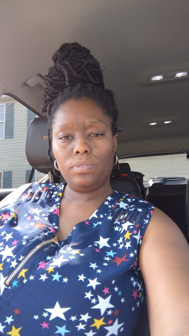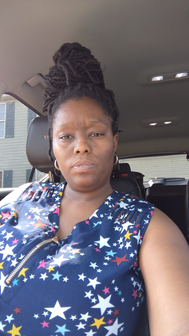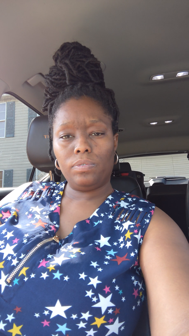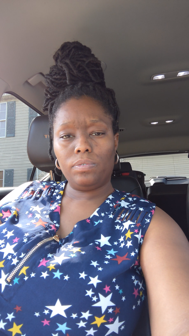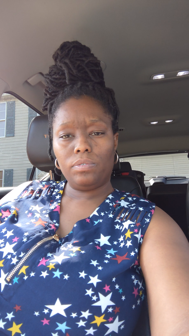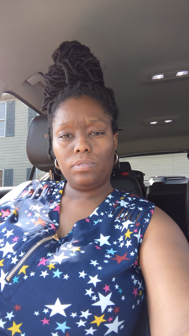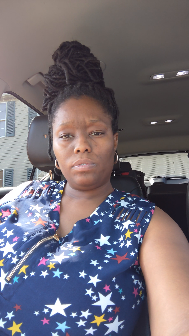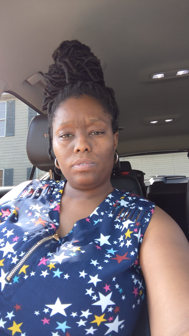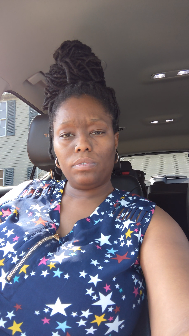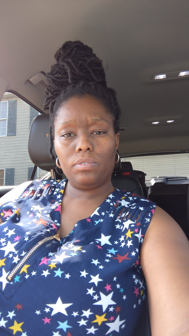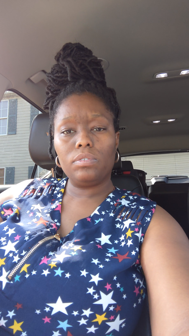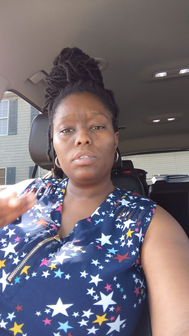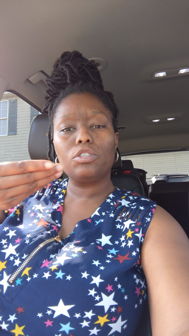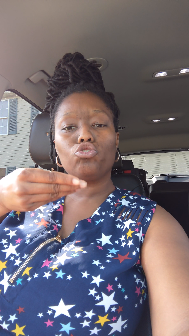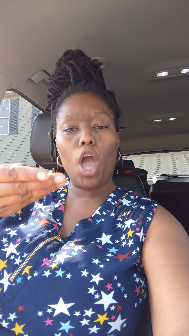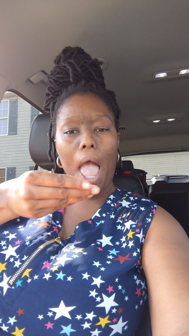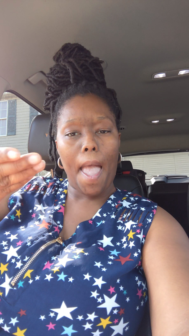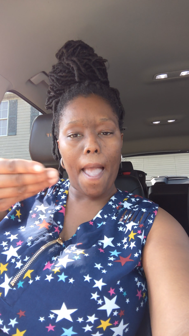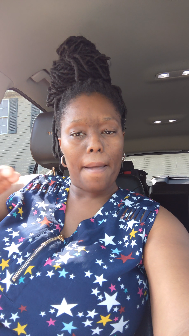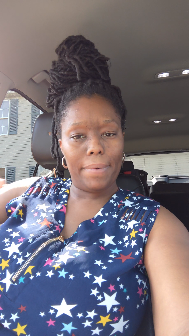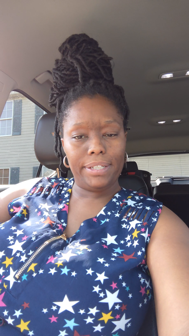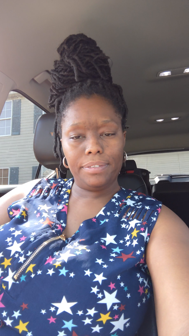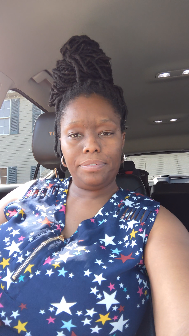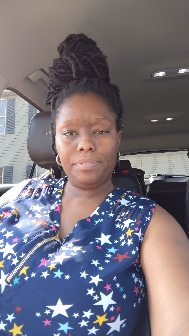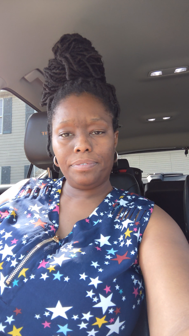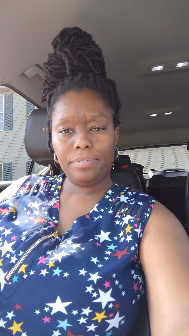shopping